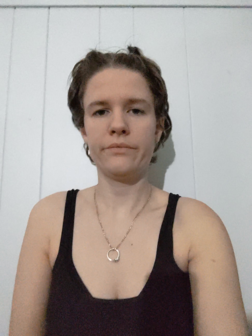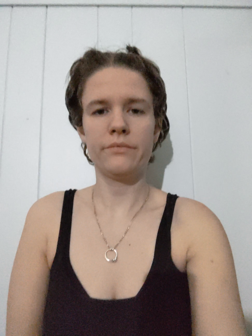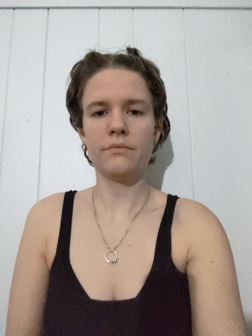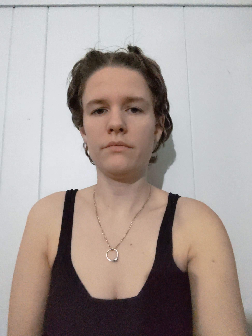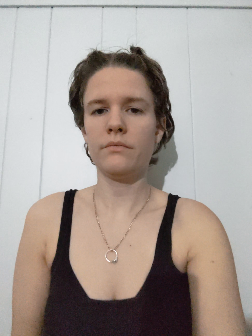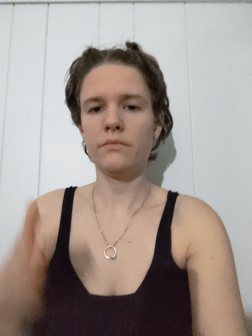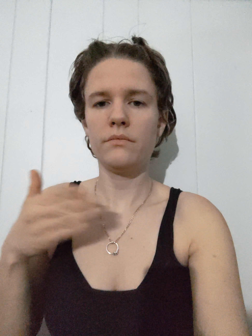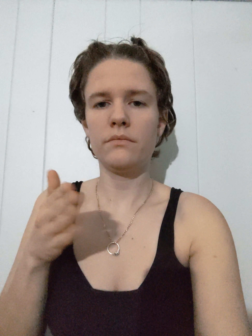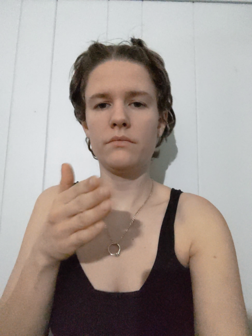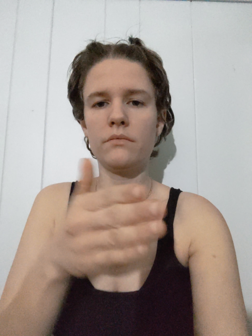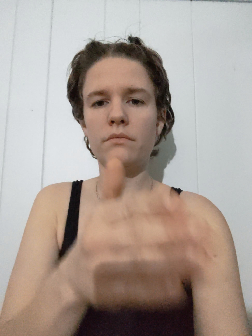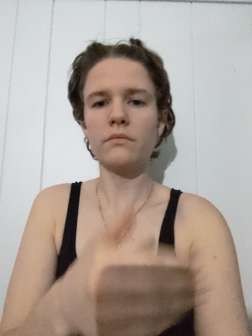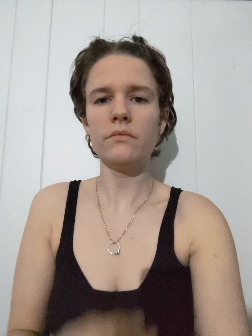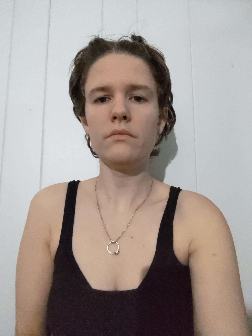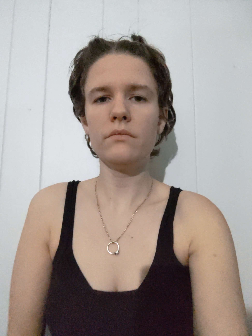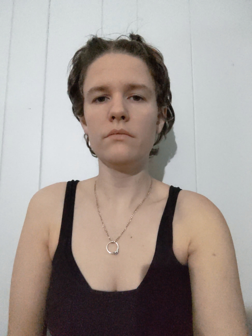fish